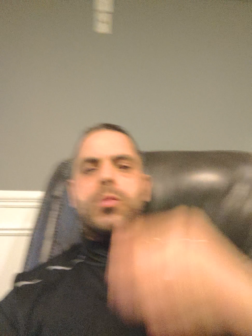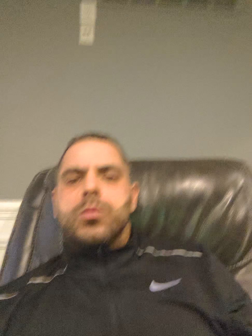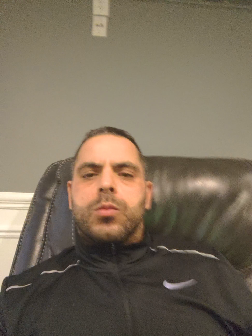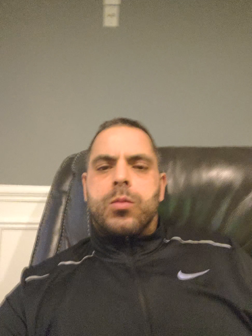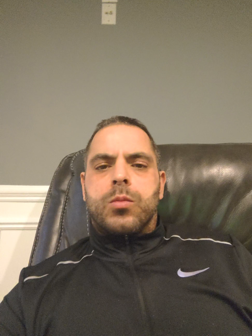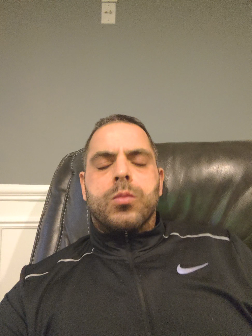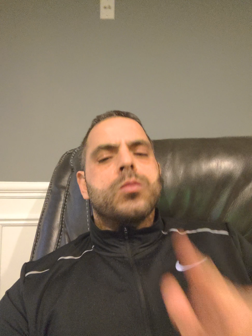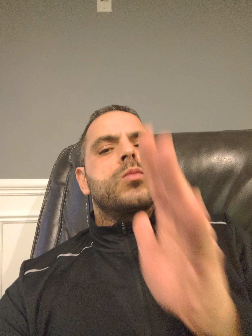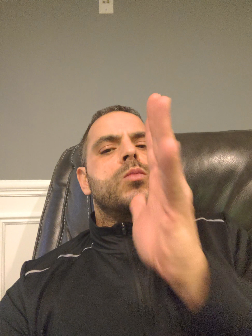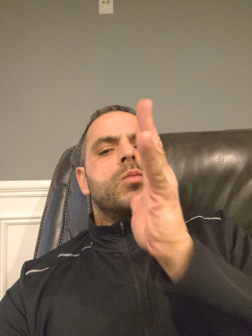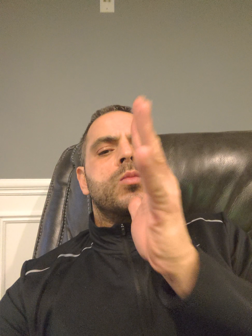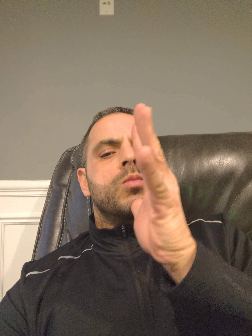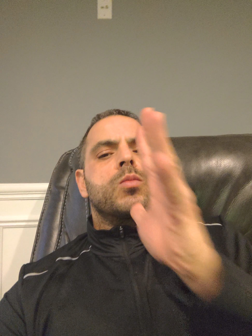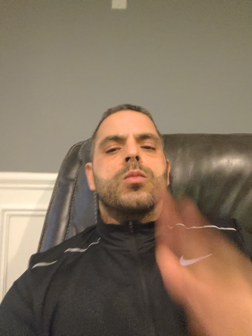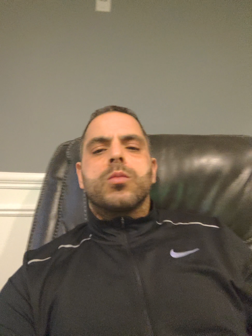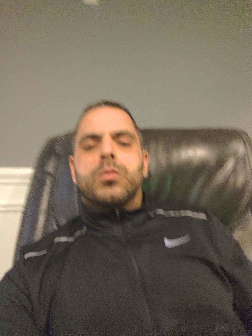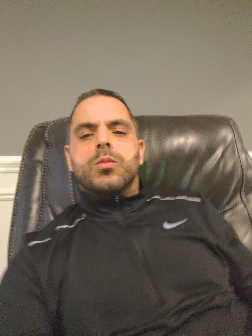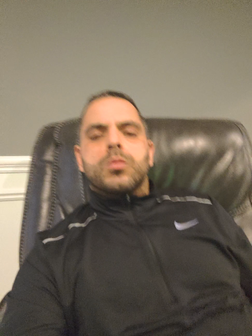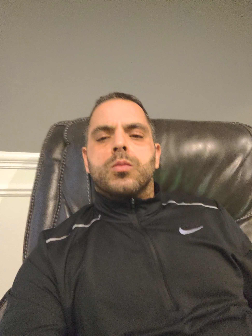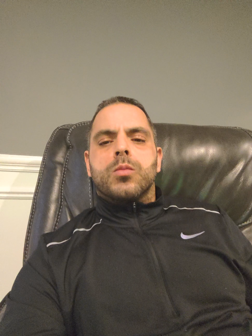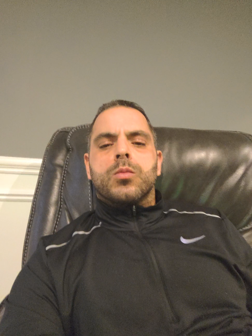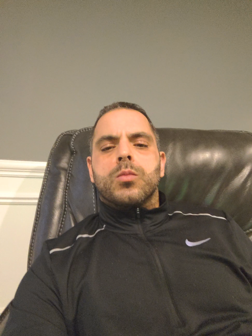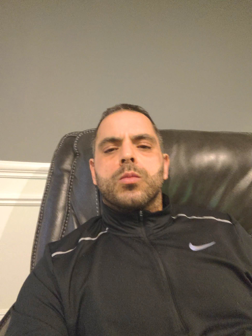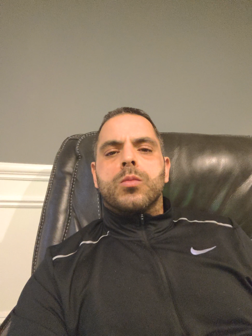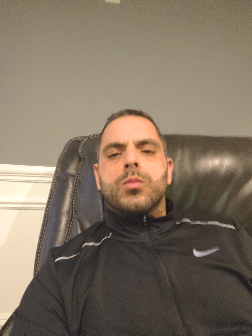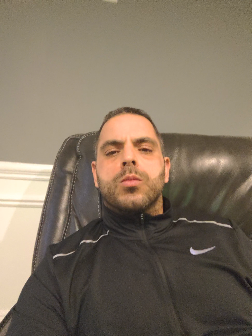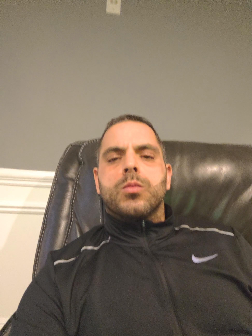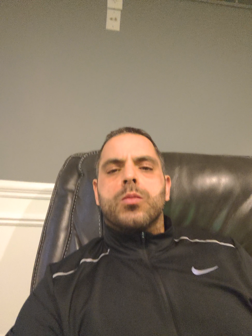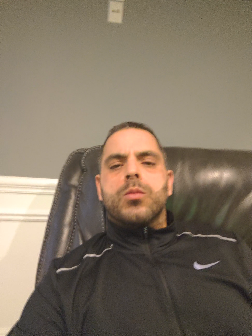mom